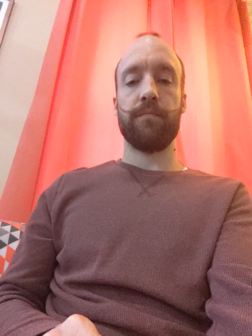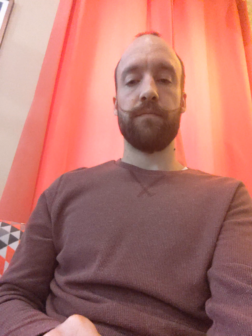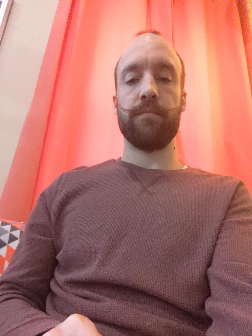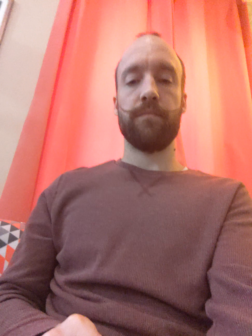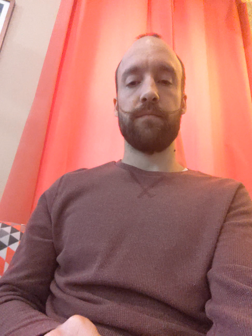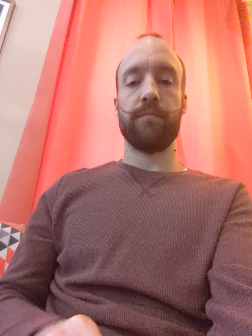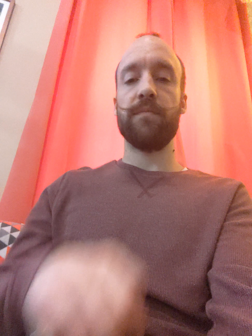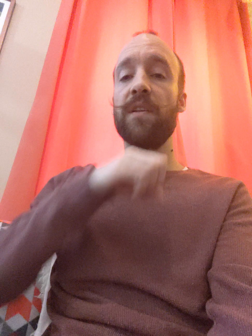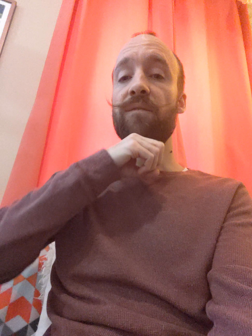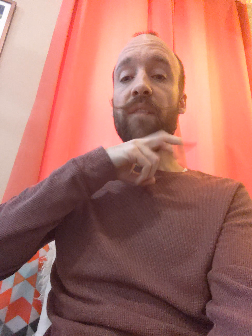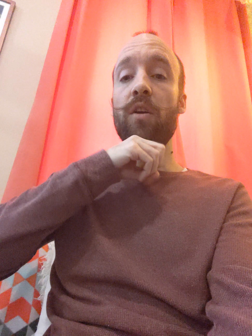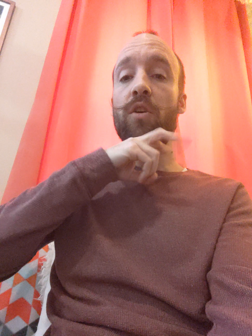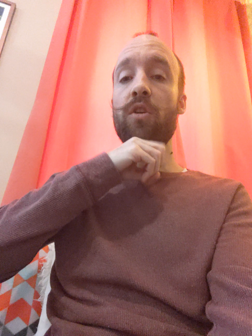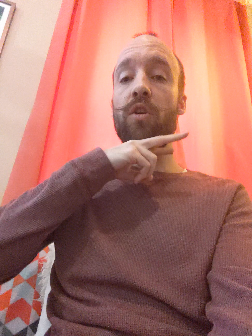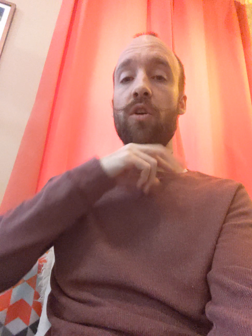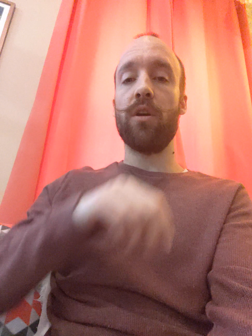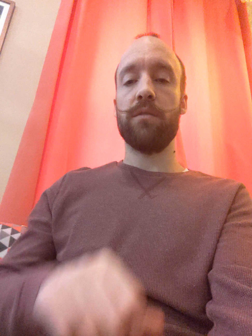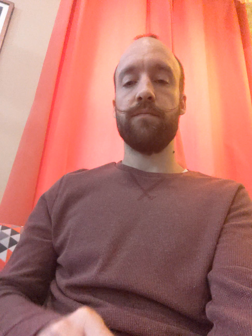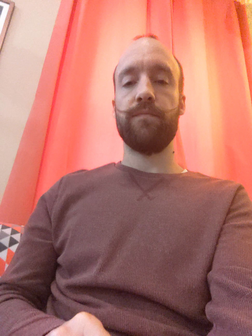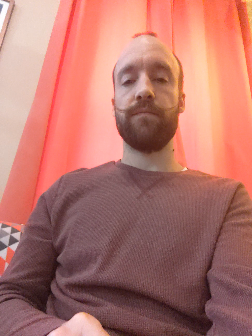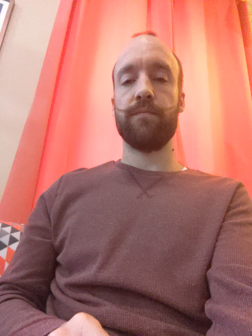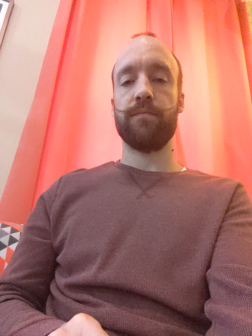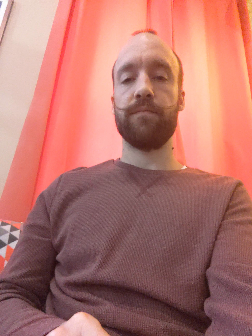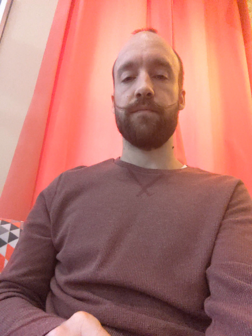frog